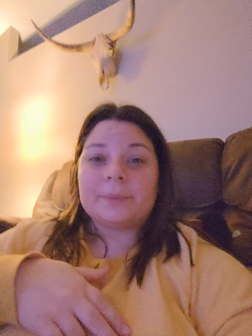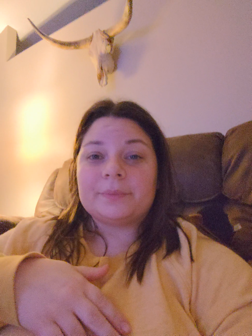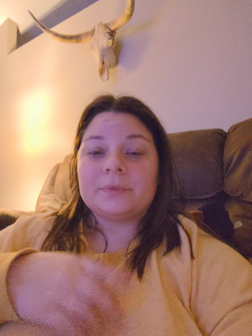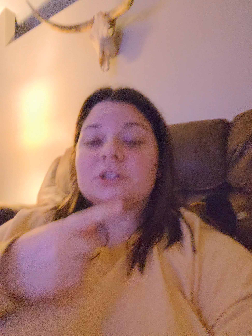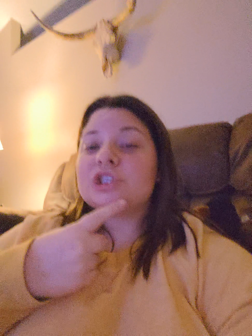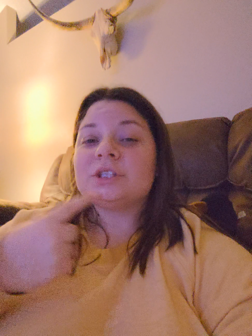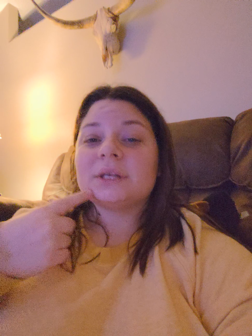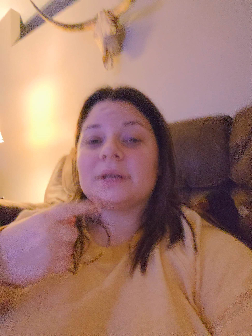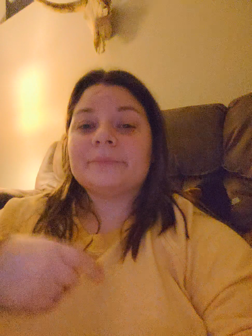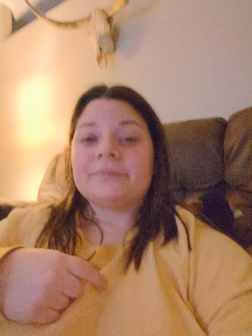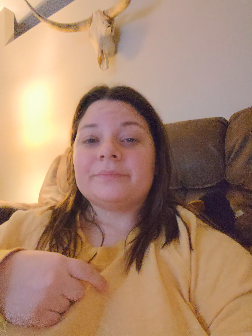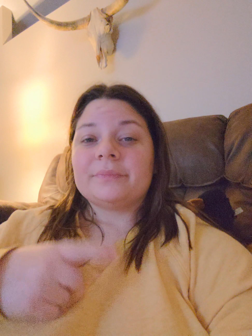chin